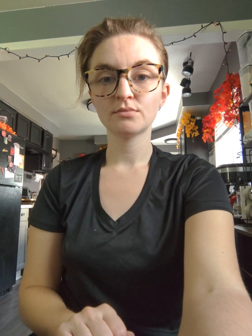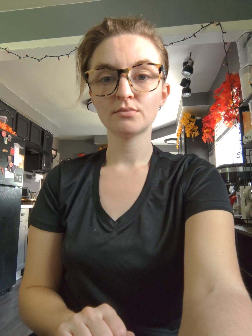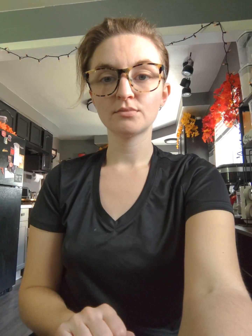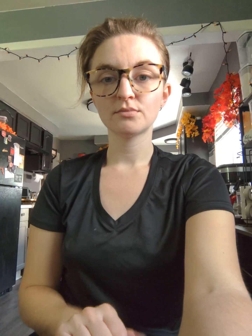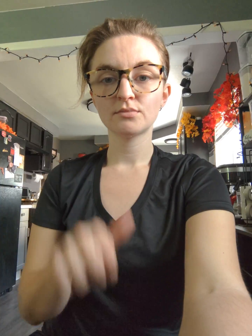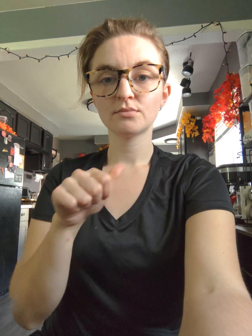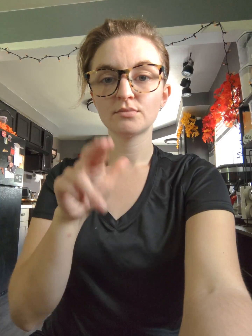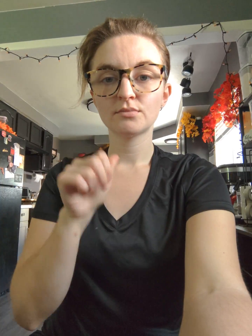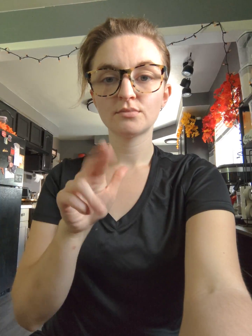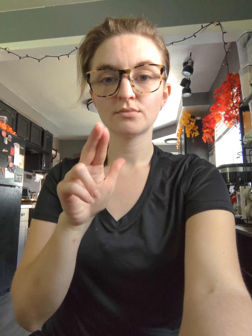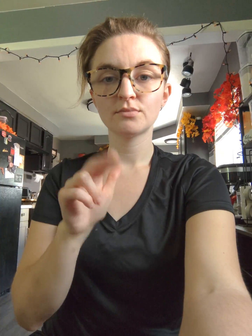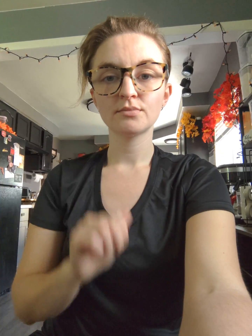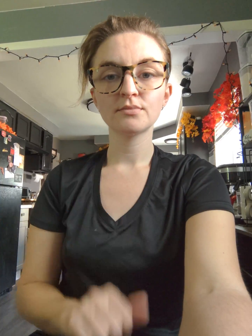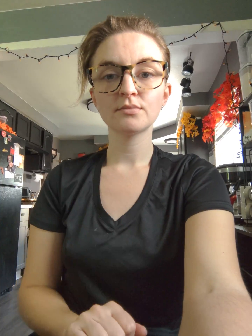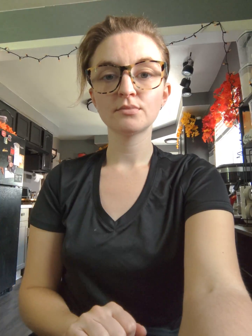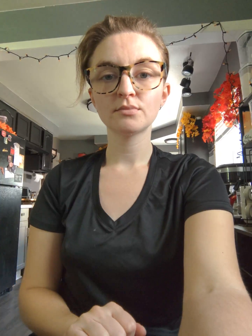lick